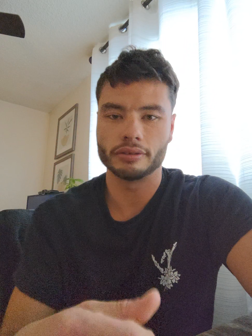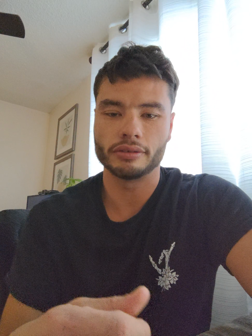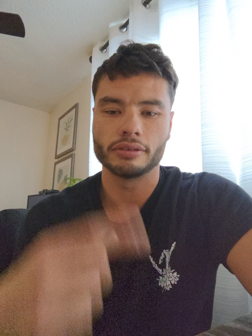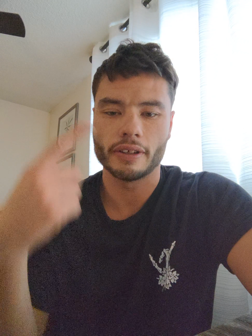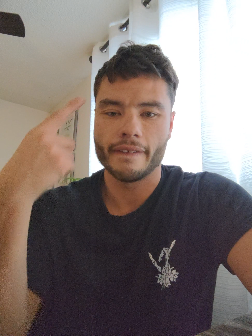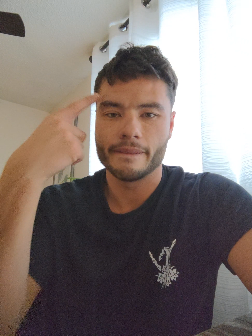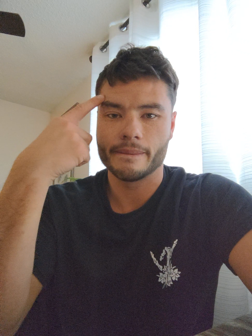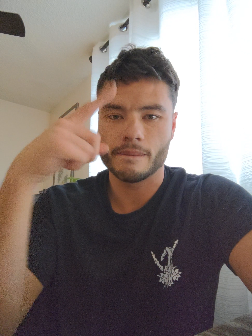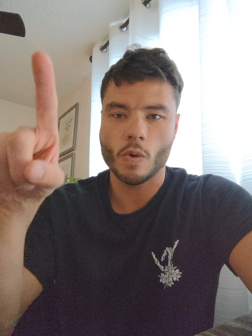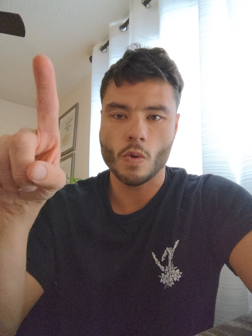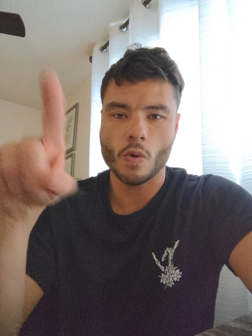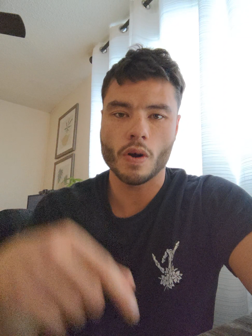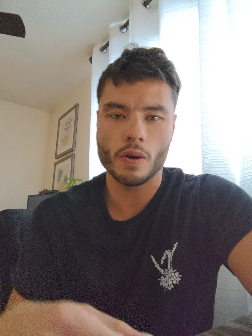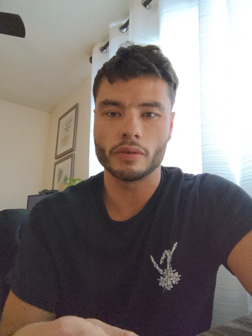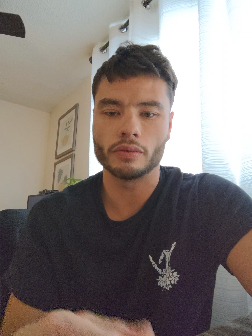for